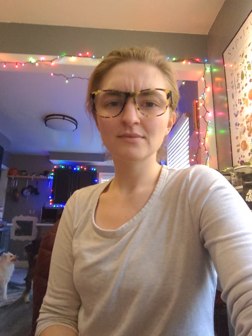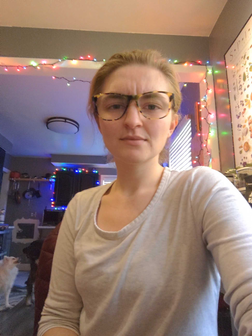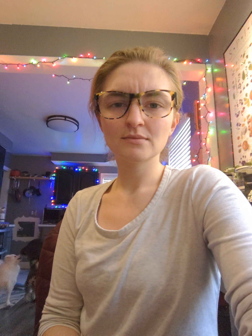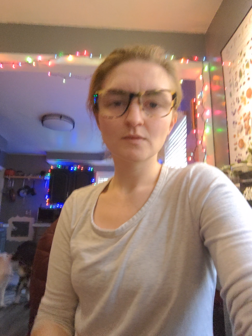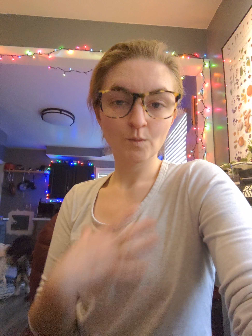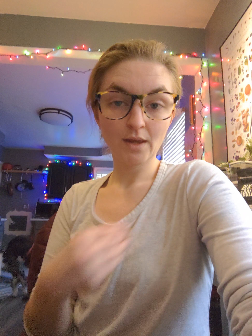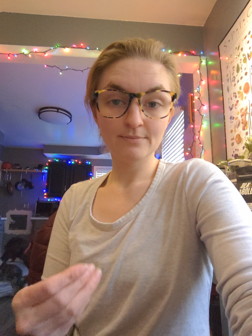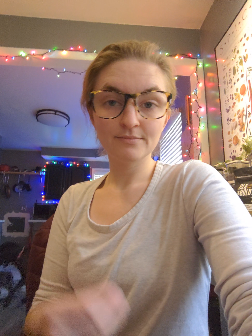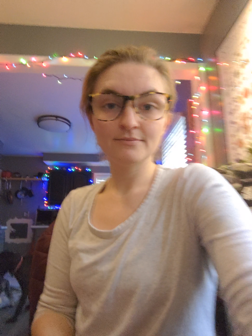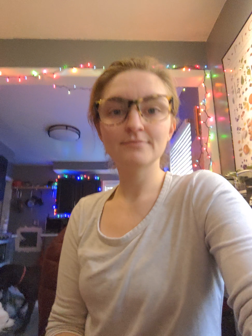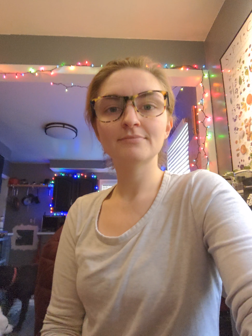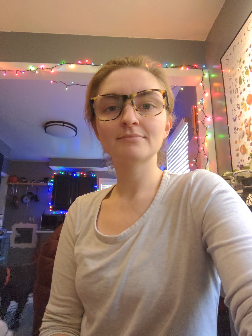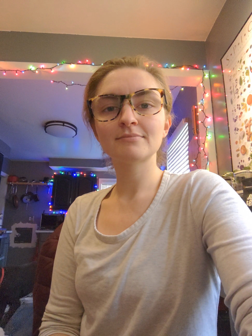white